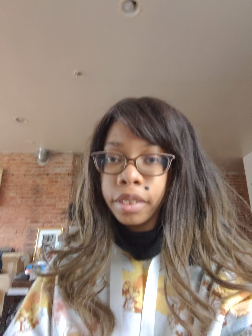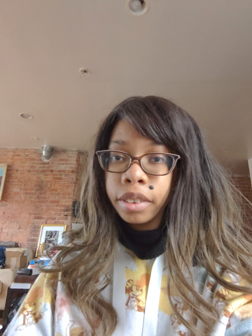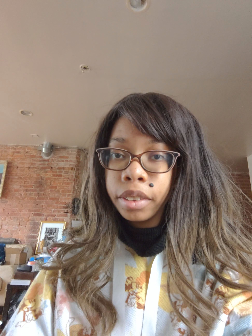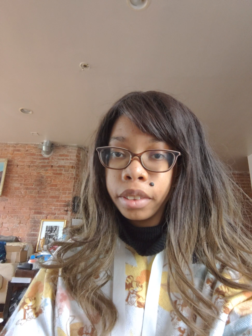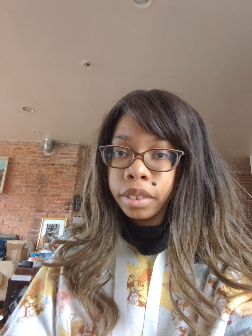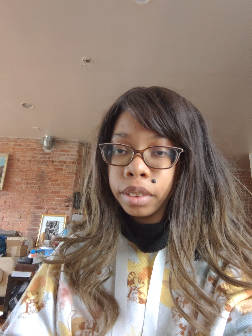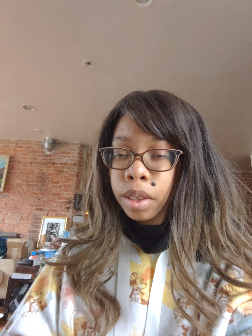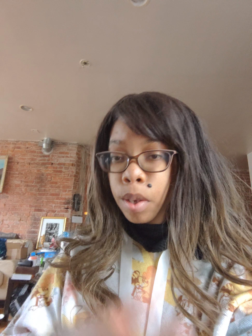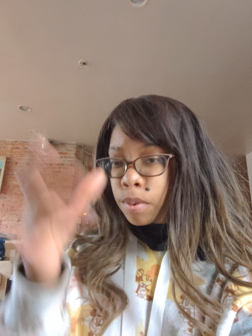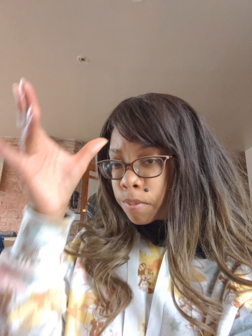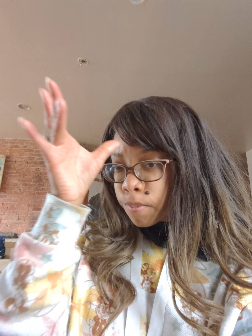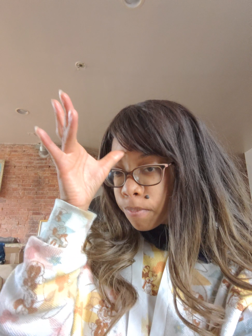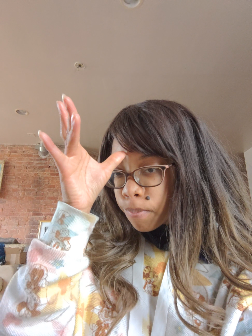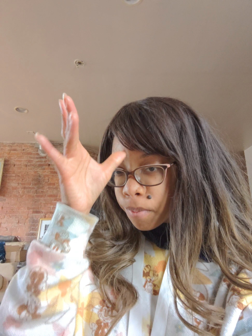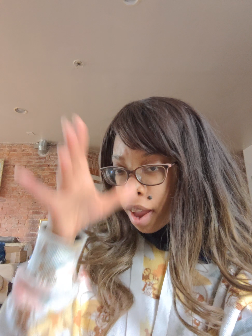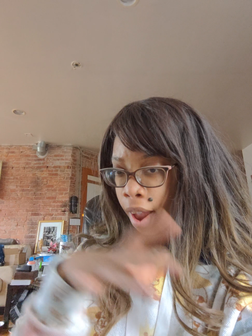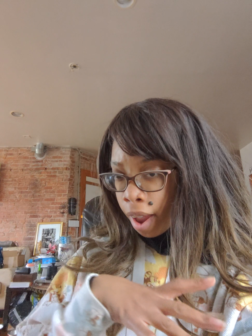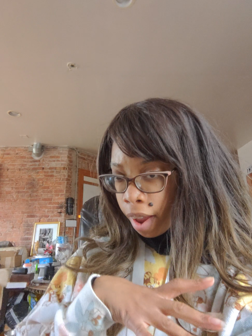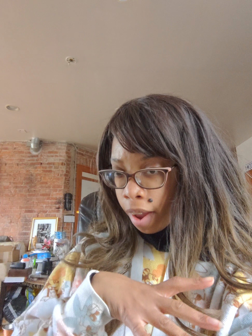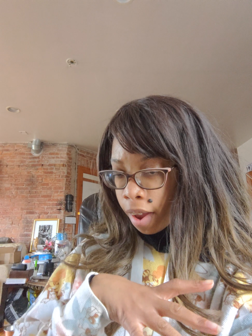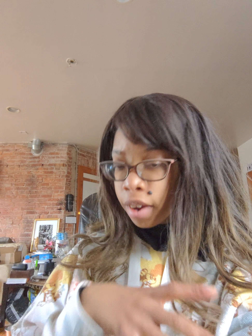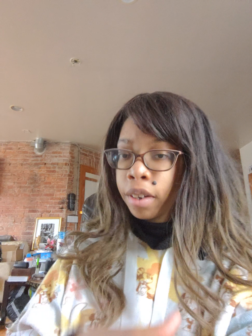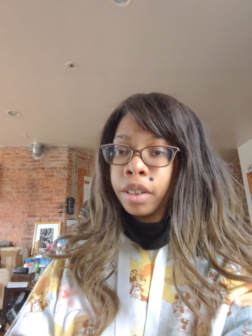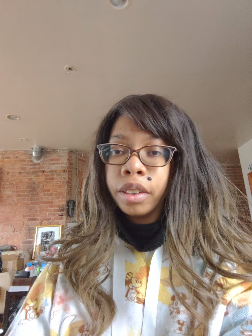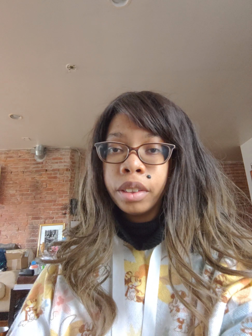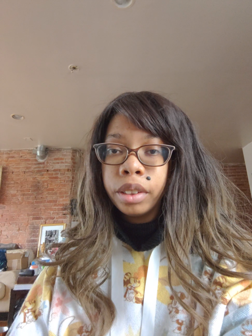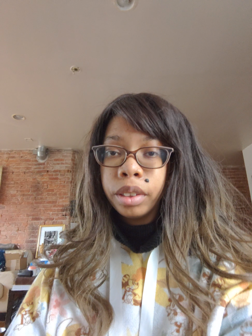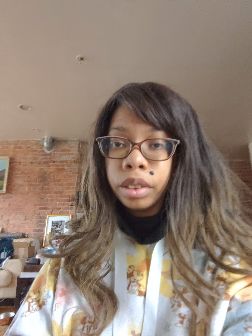man